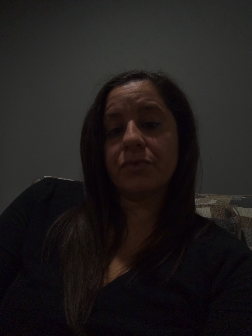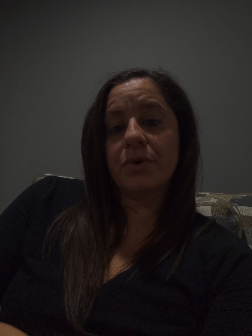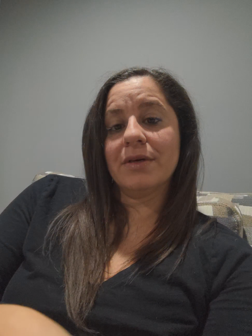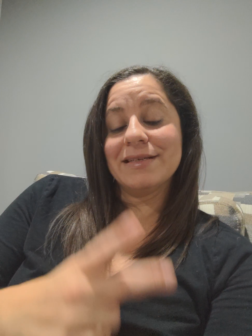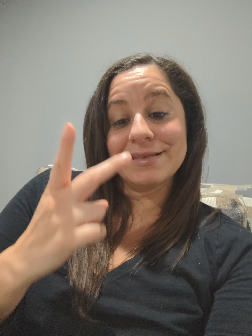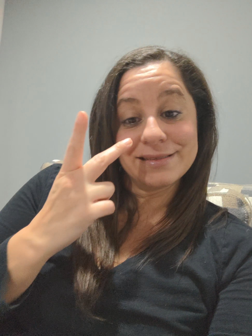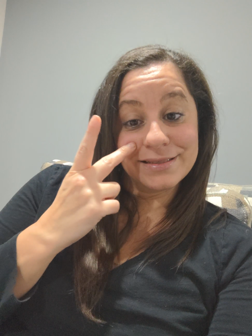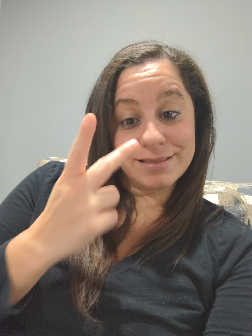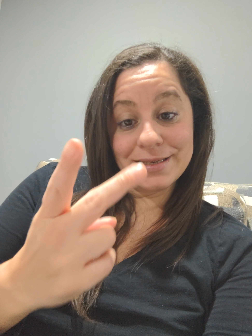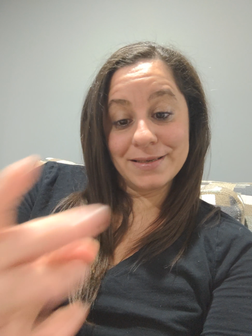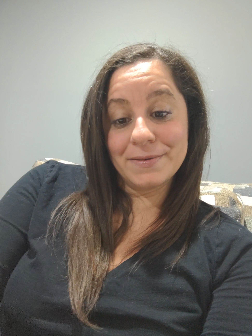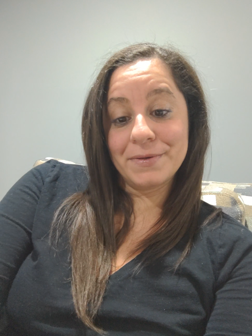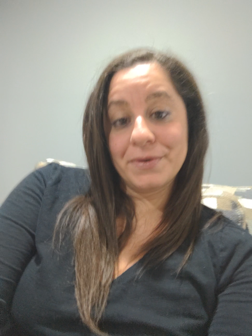see